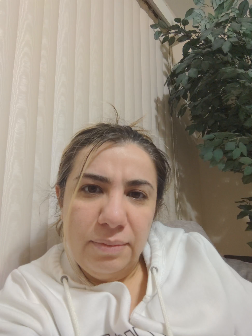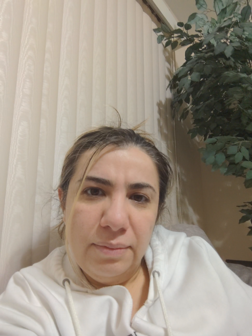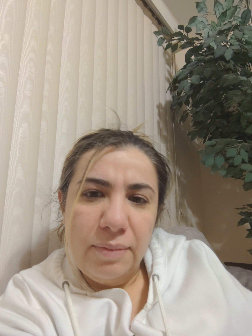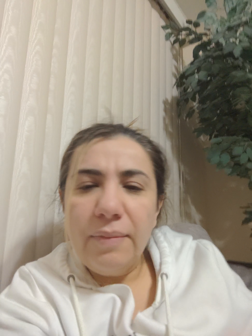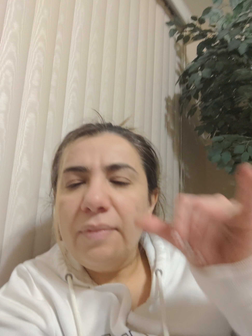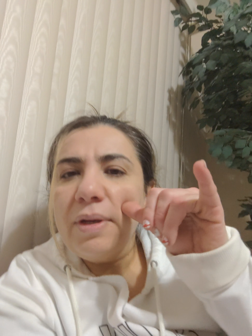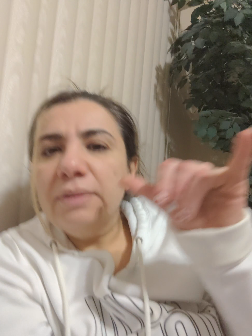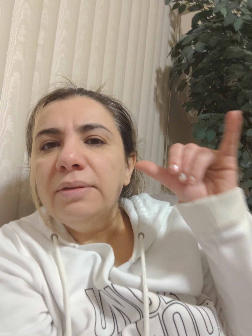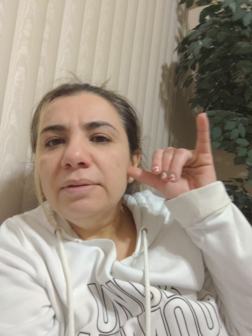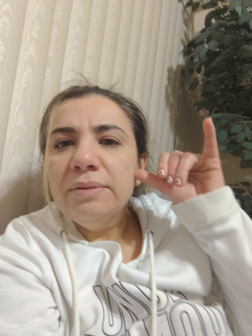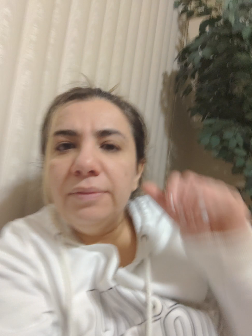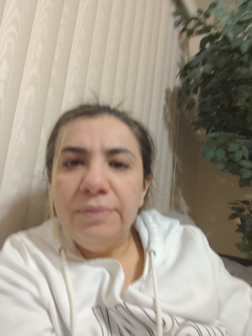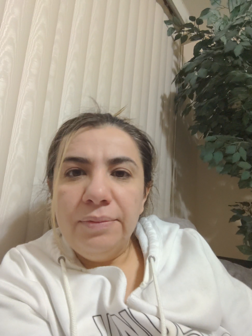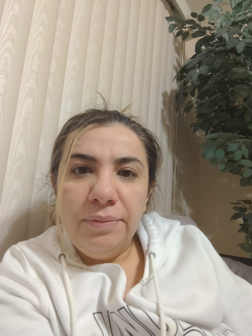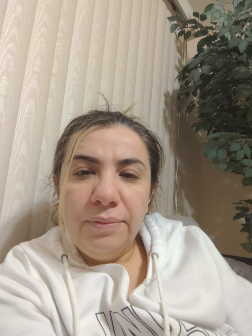yesterday